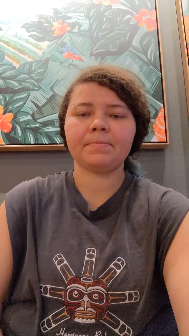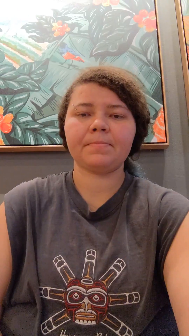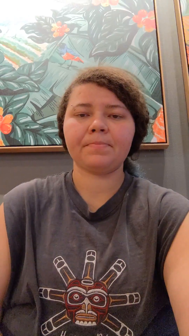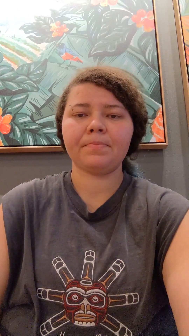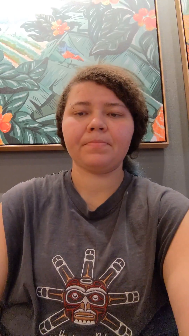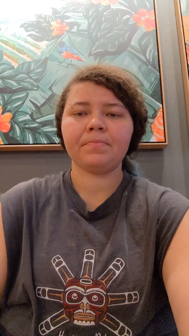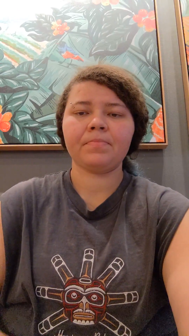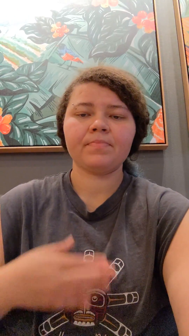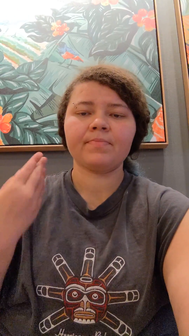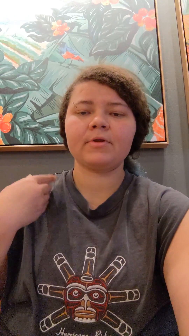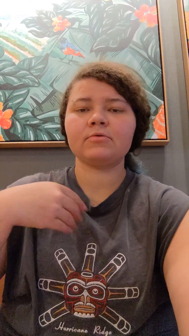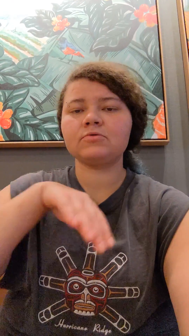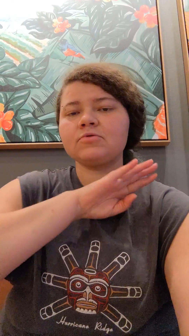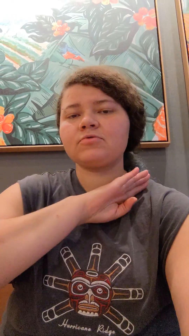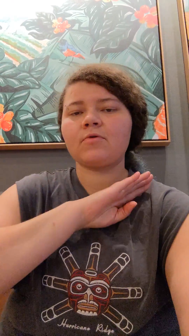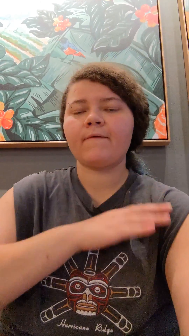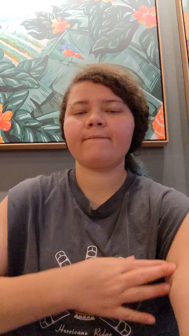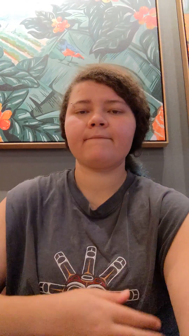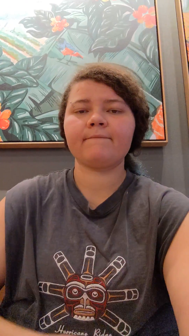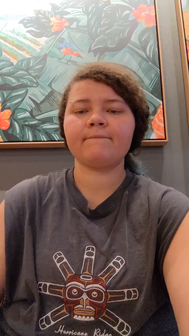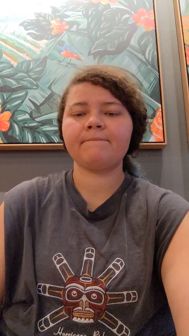scarf